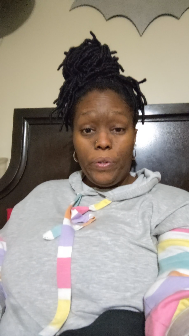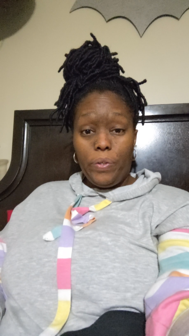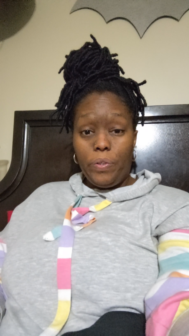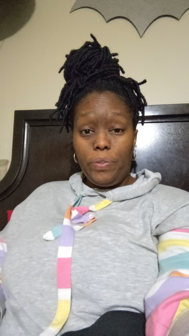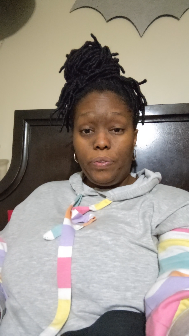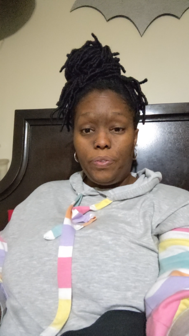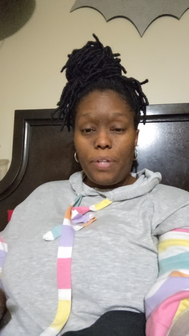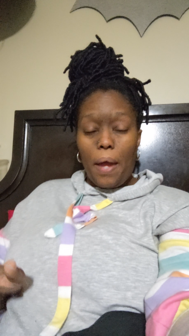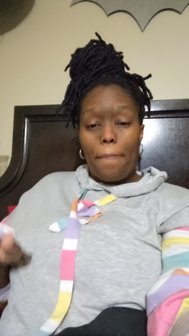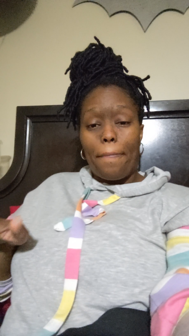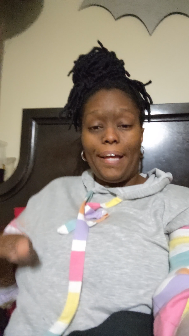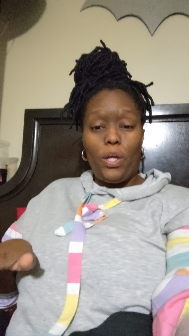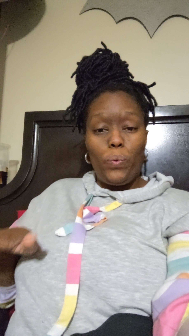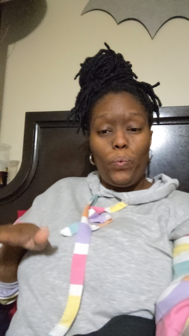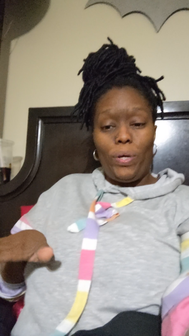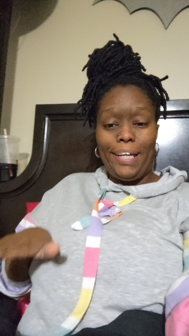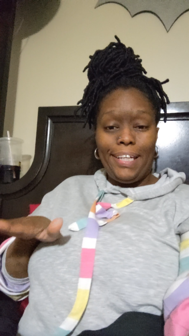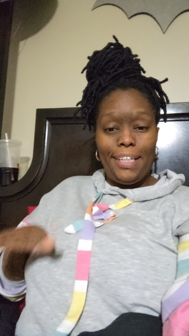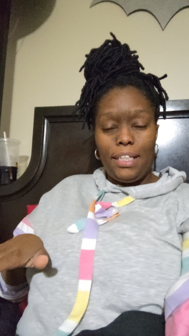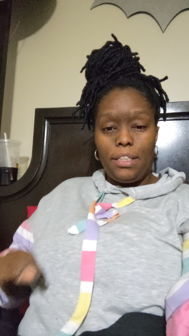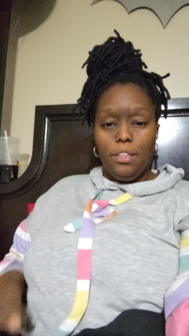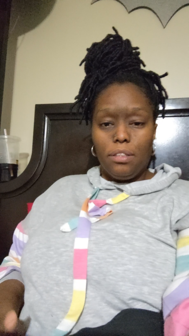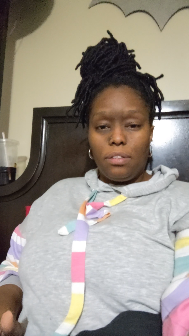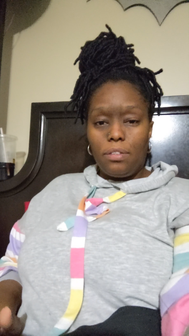penguin